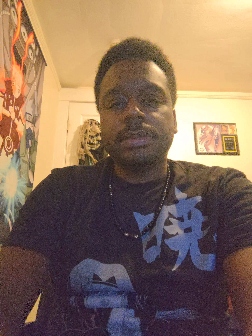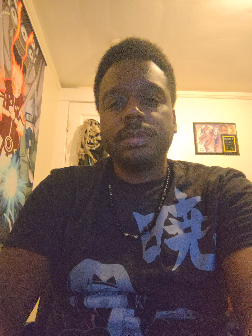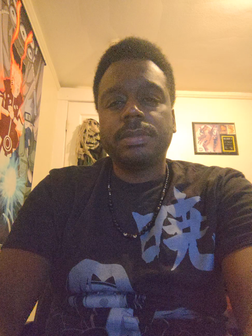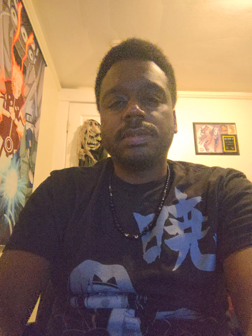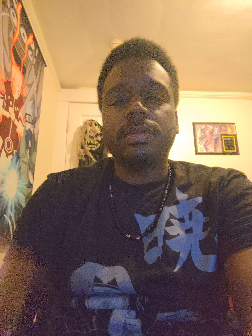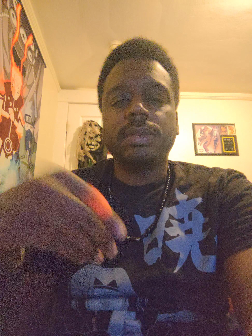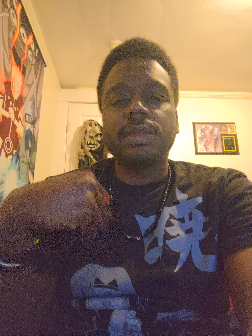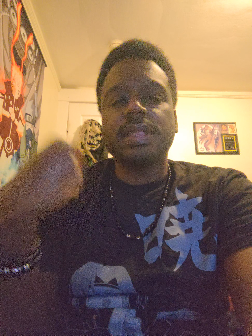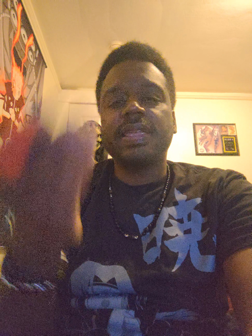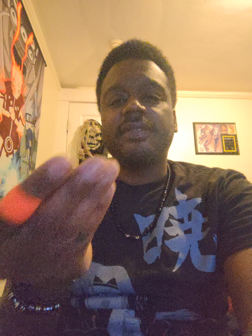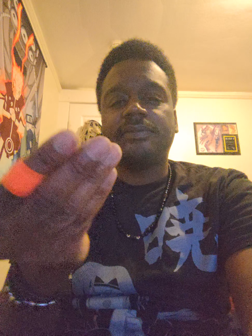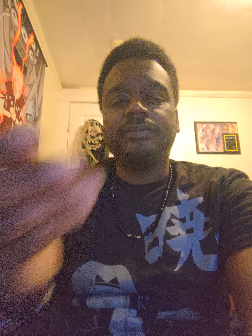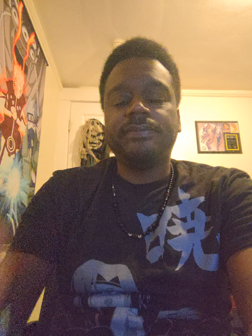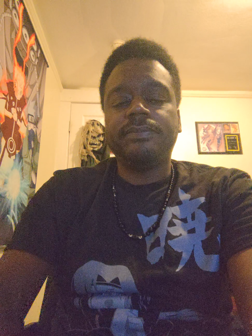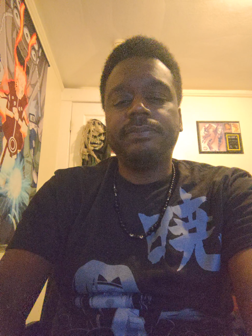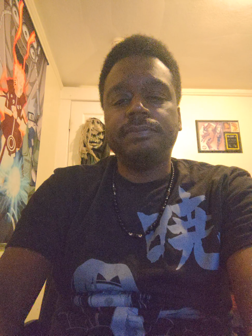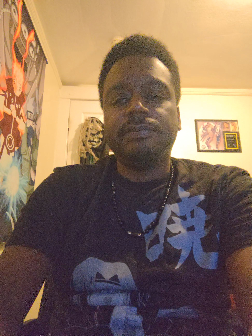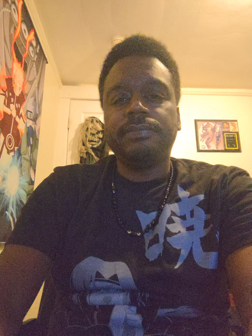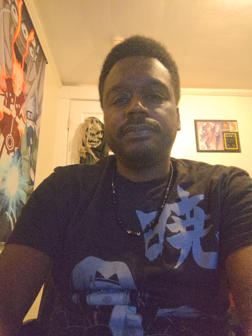give